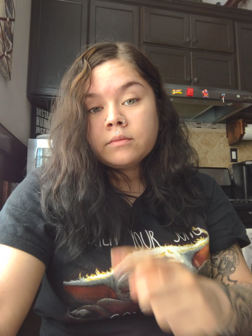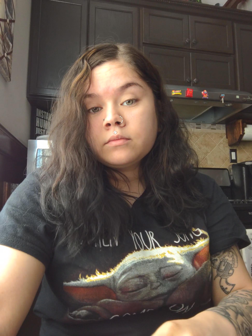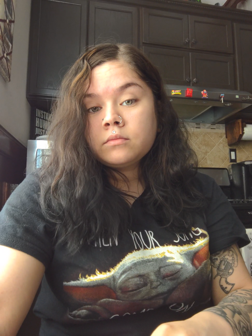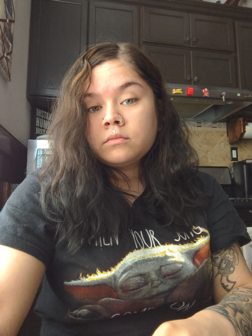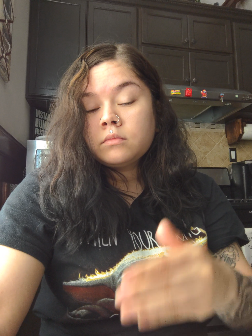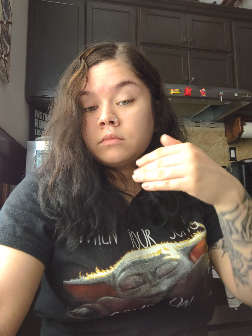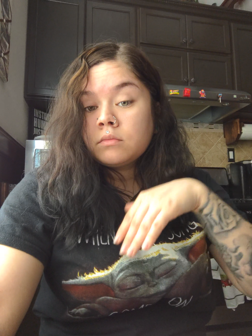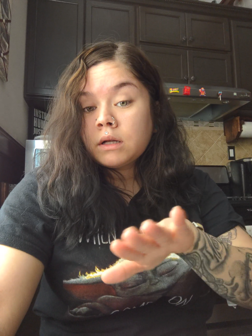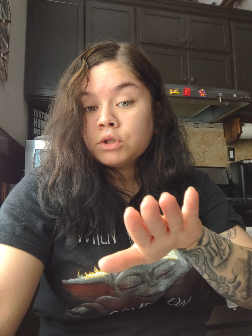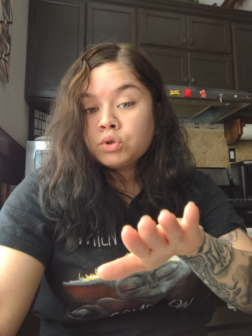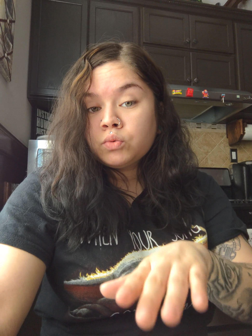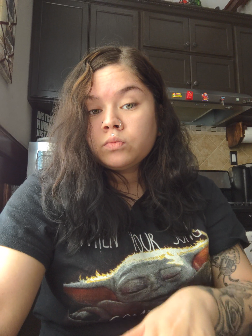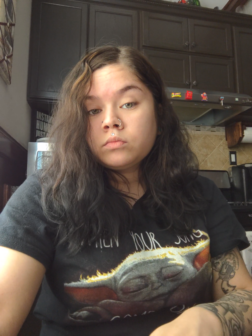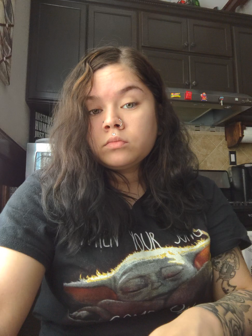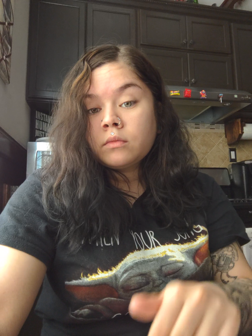into